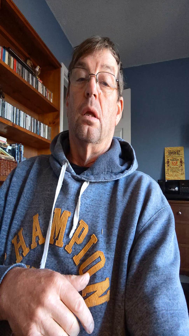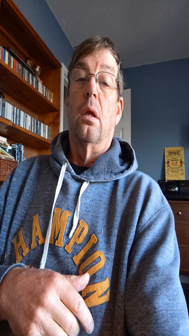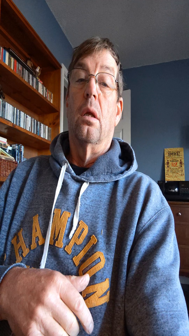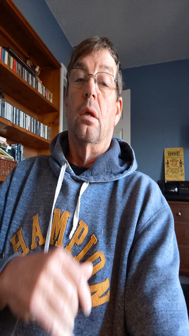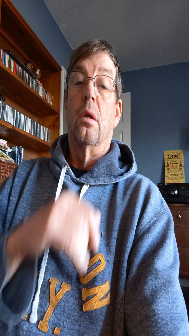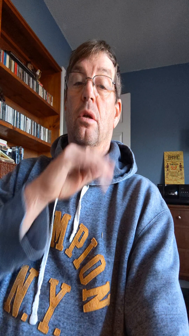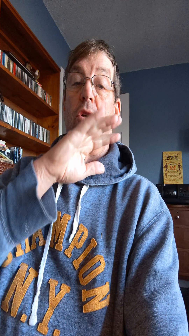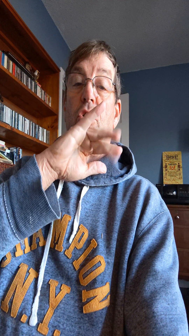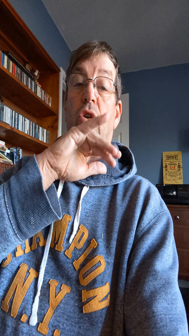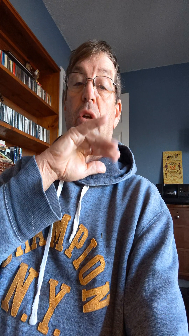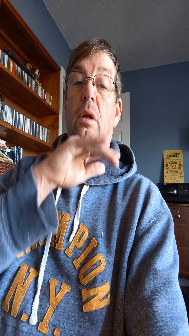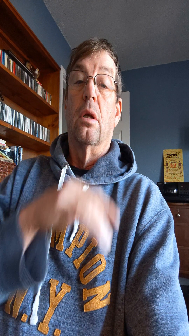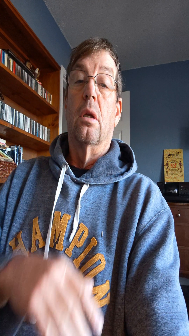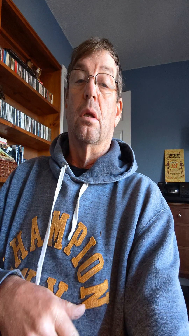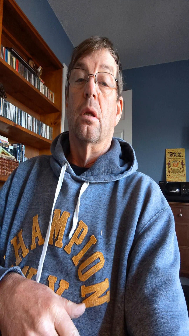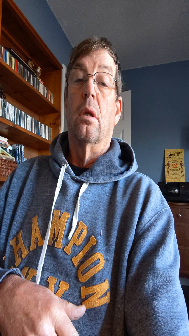dirty